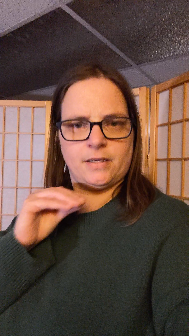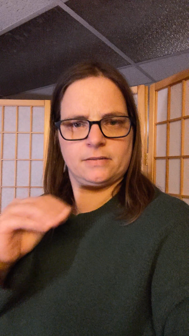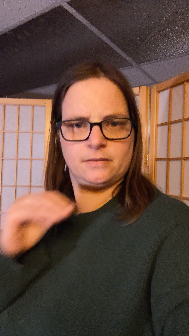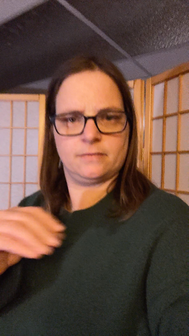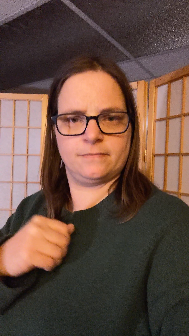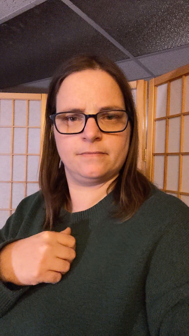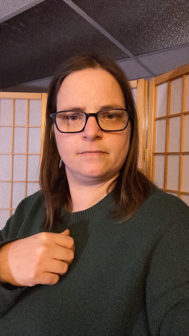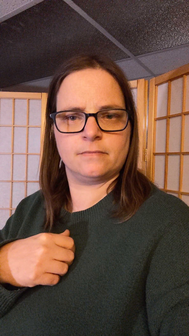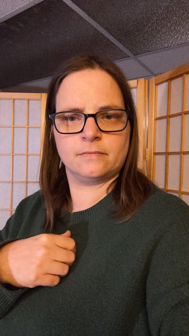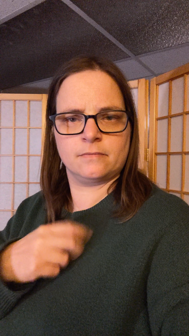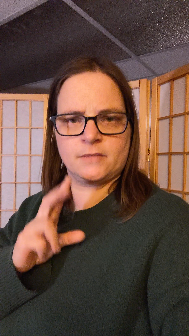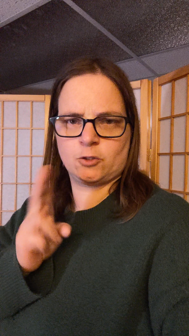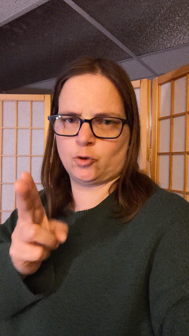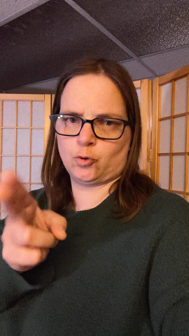hurry